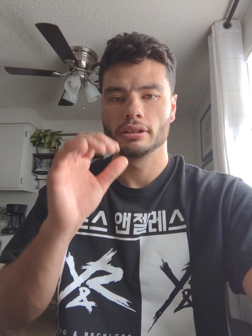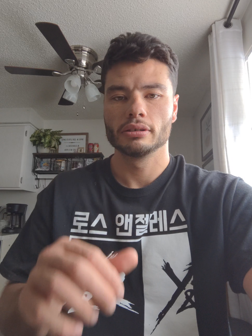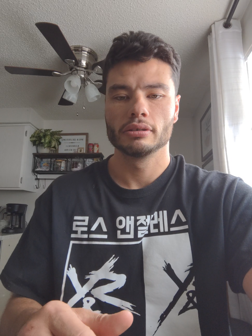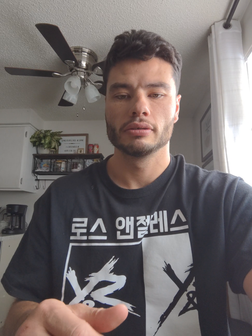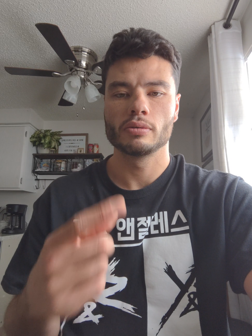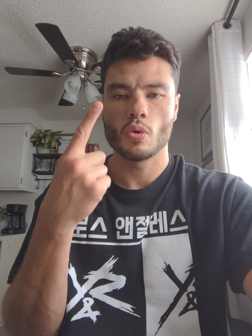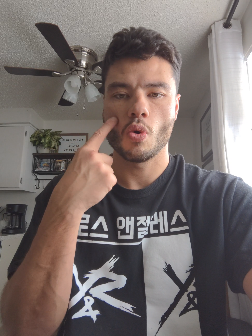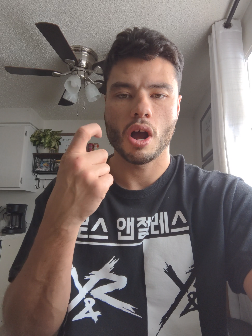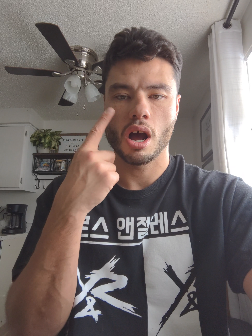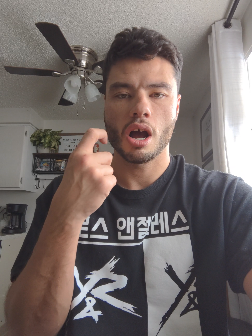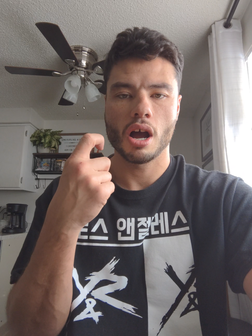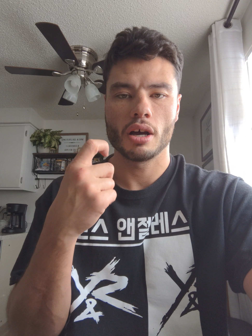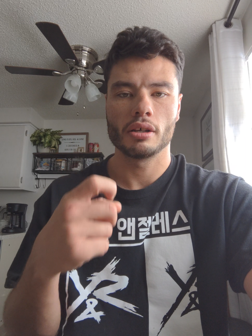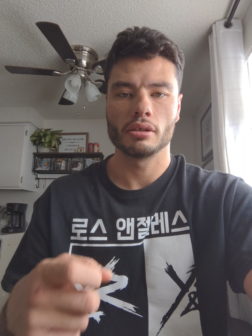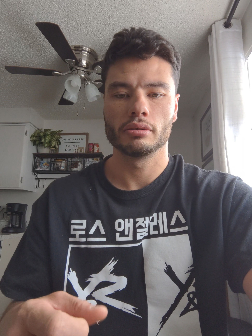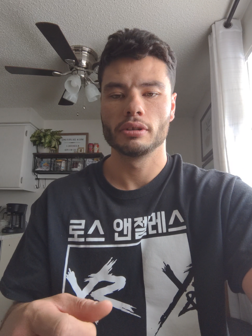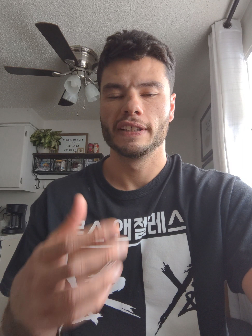cry